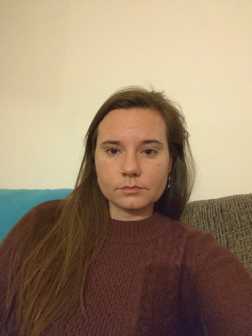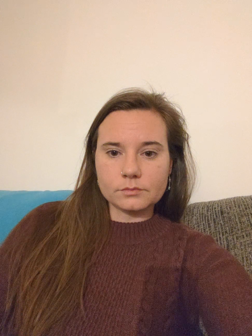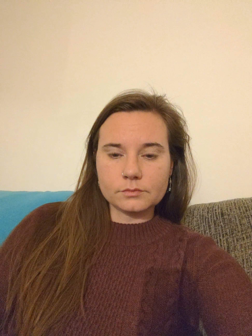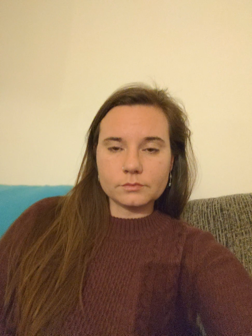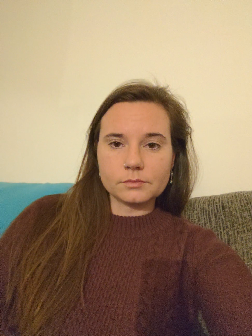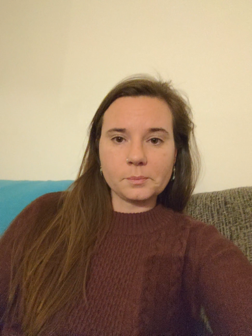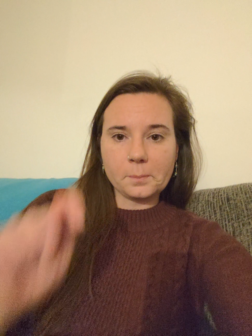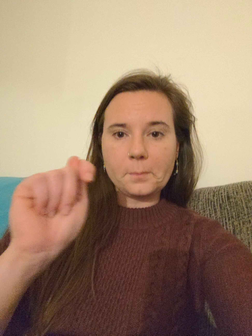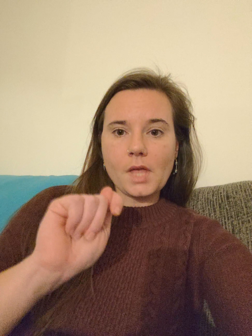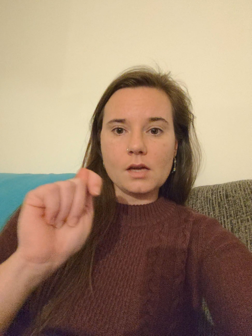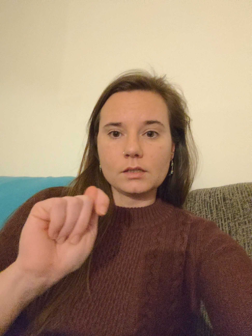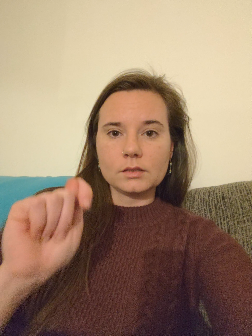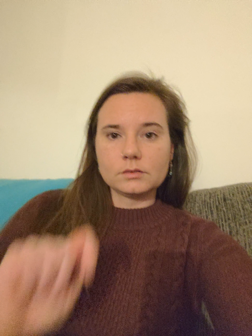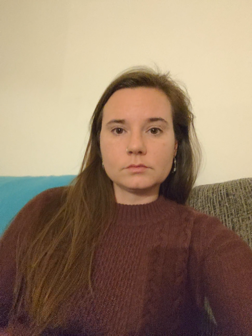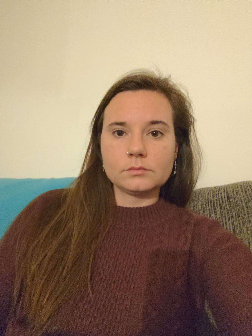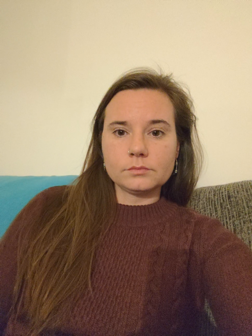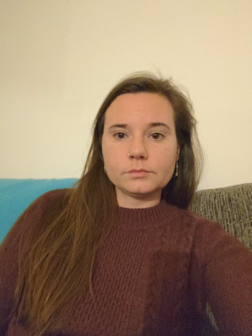potty